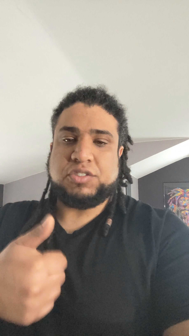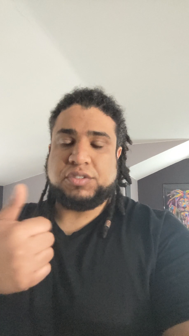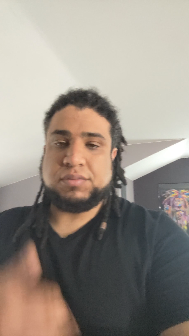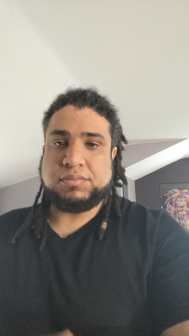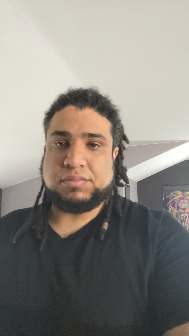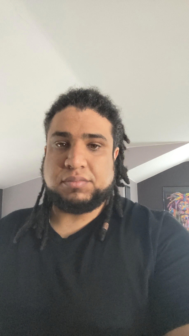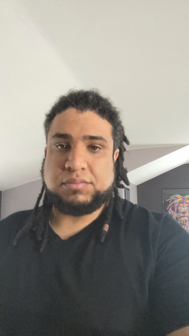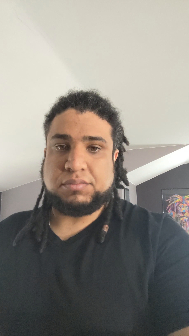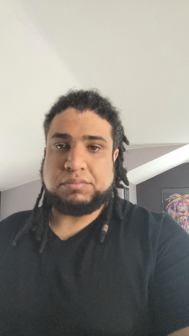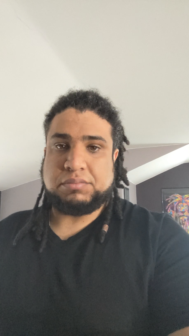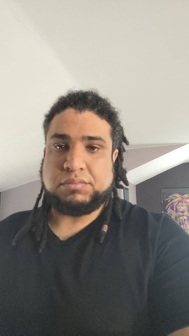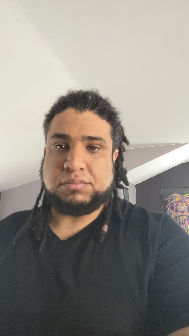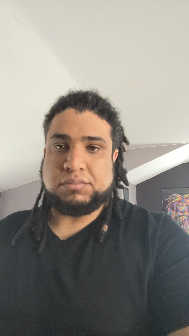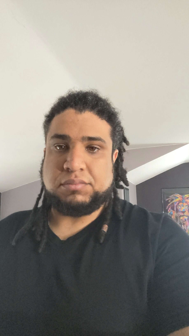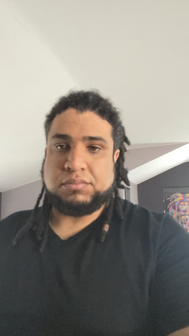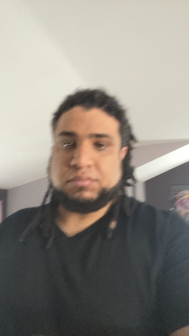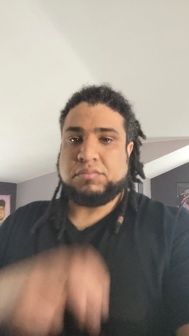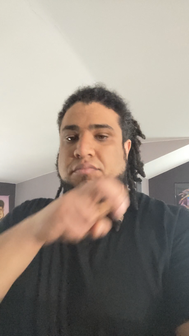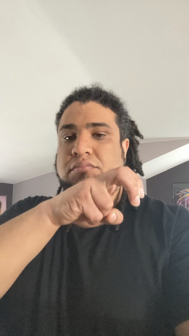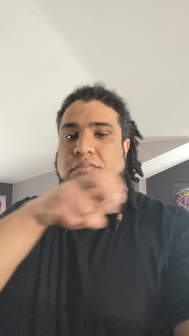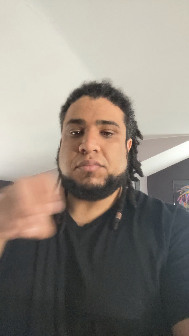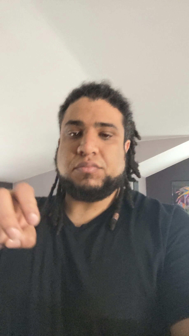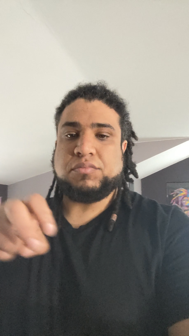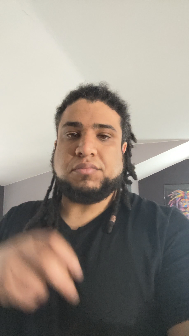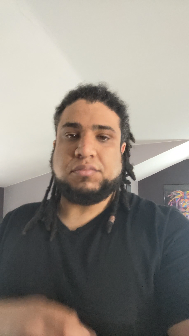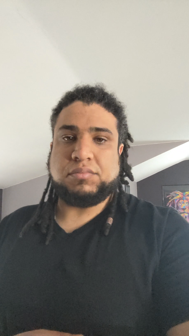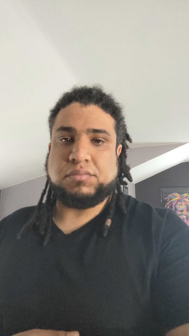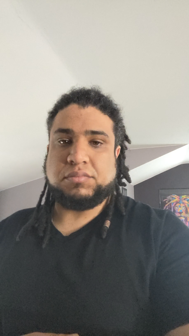bench